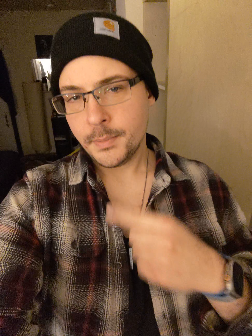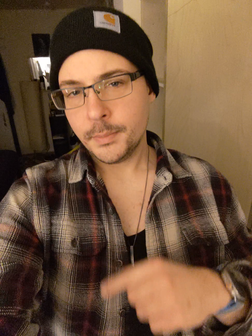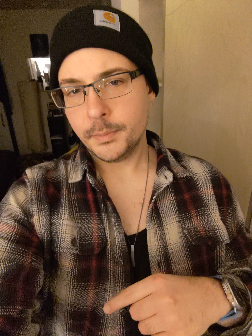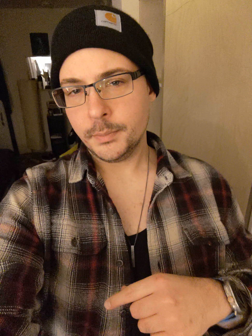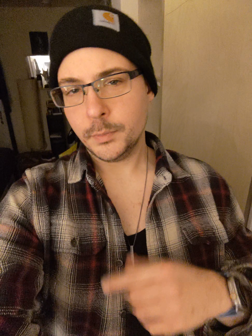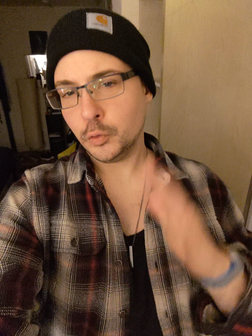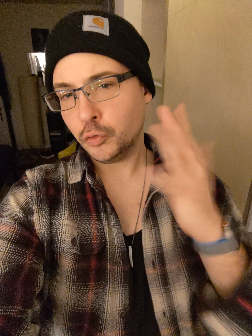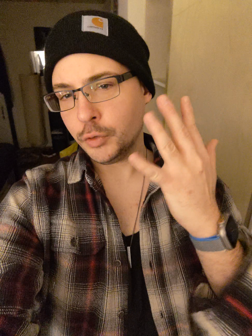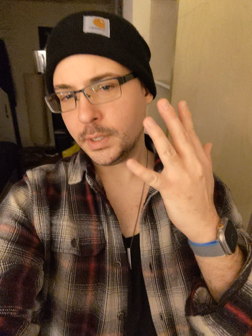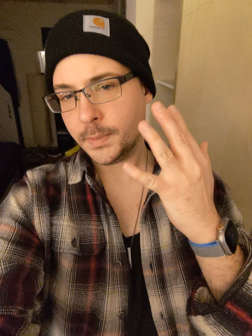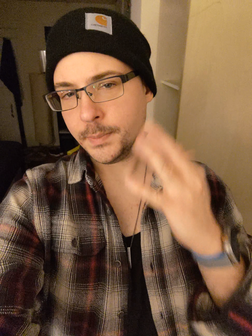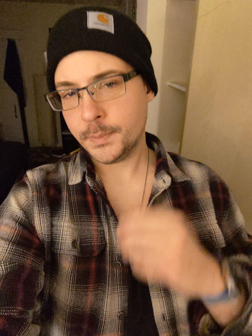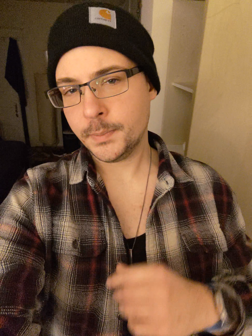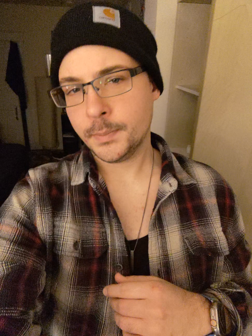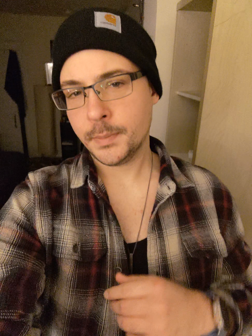tree